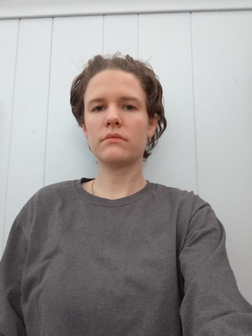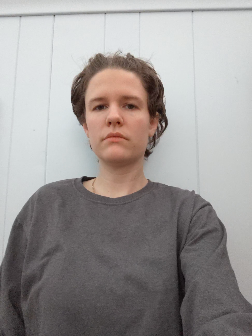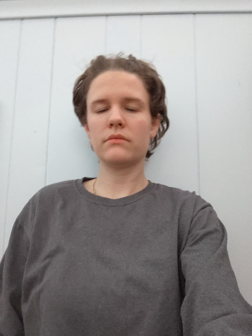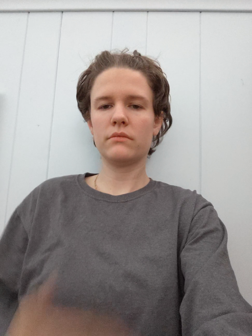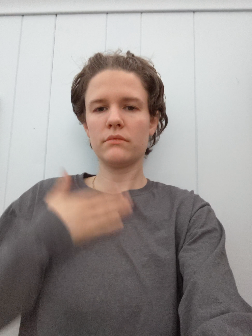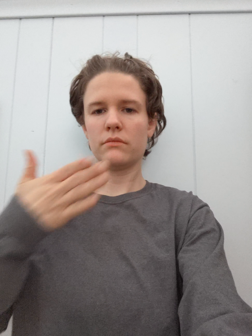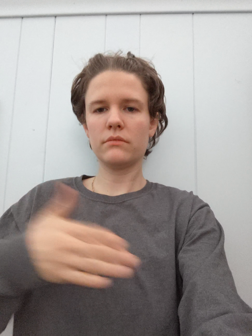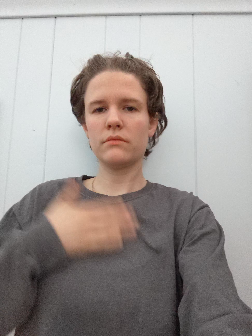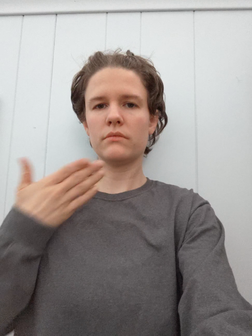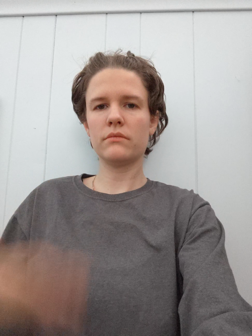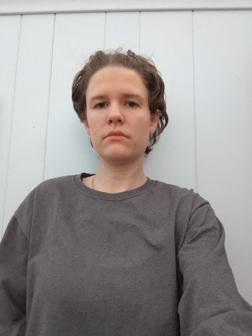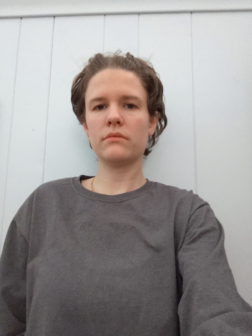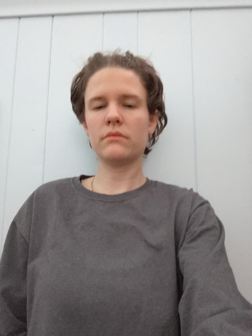happy